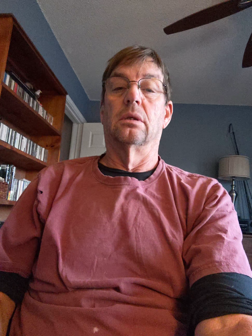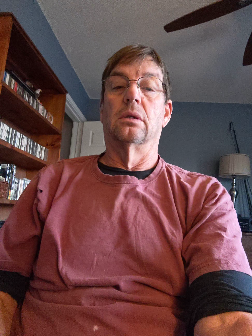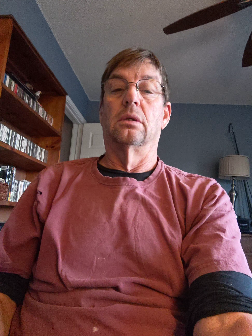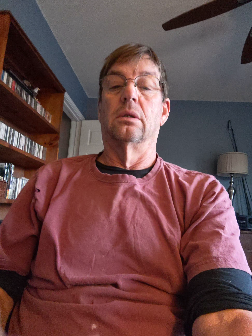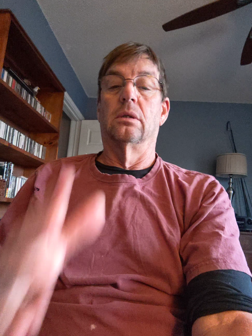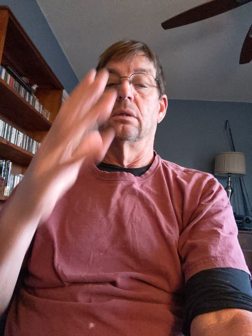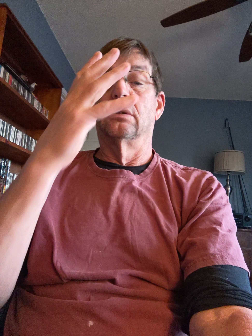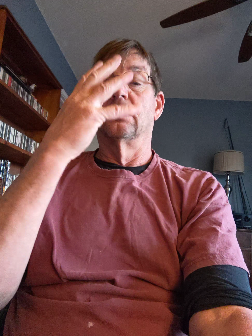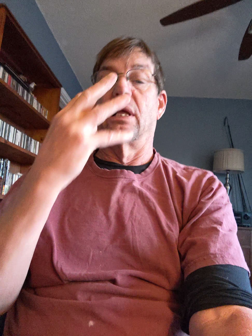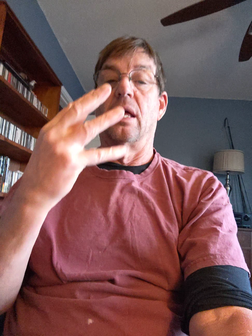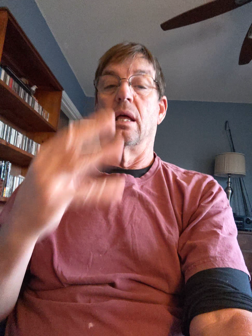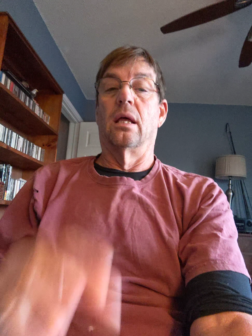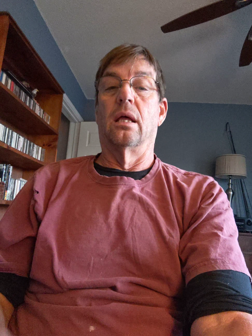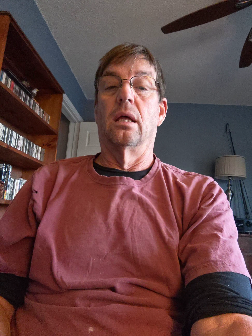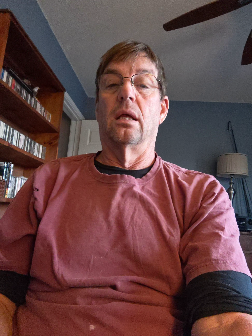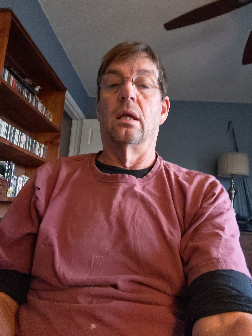sad